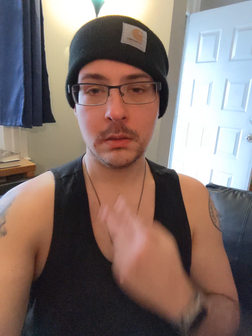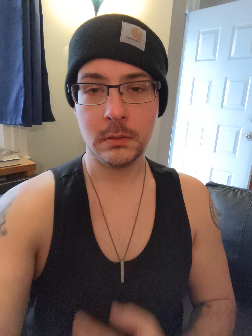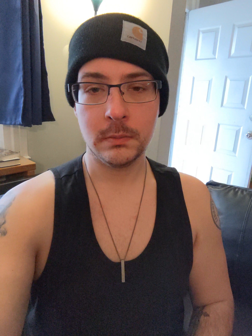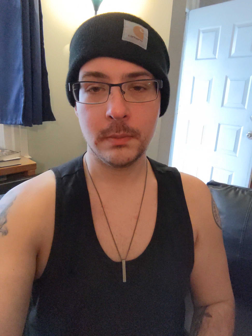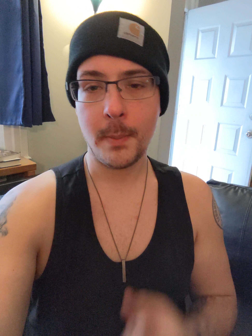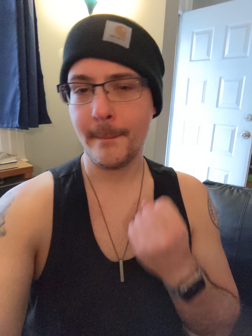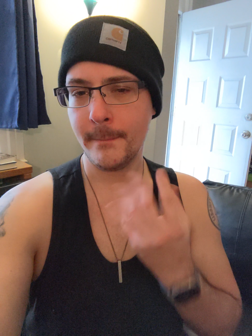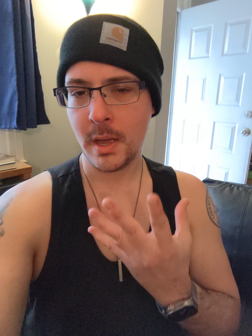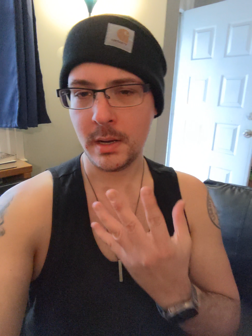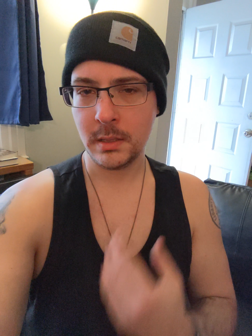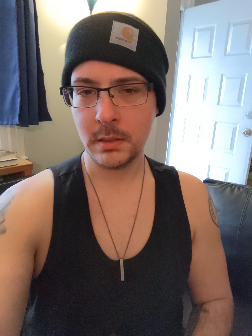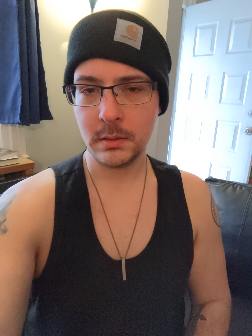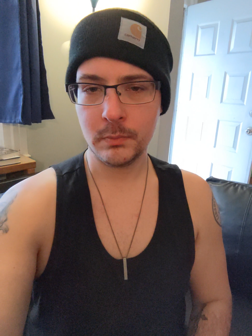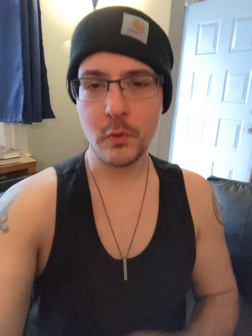many